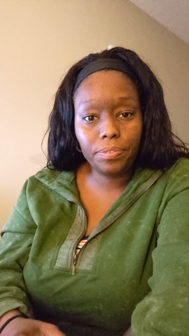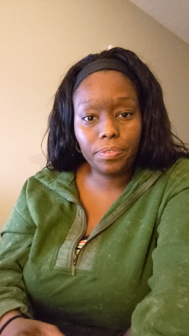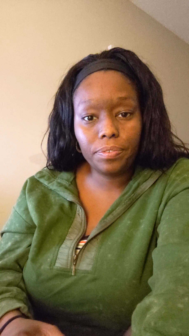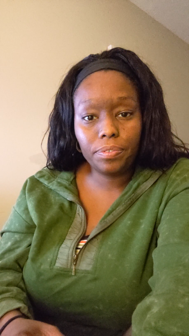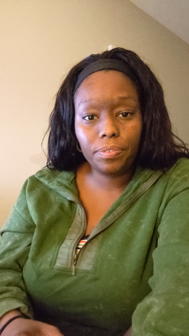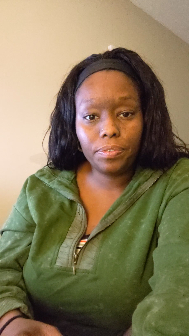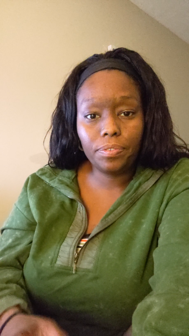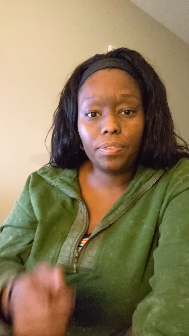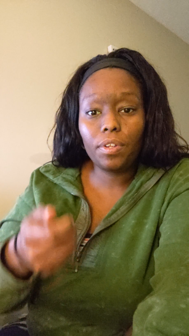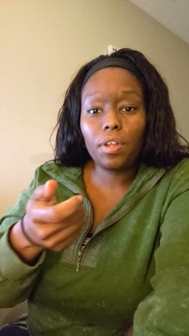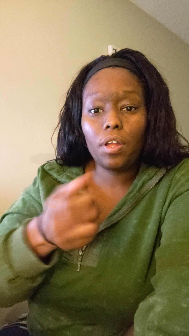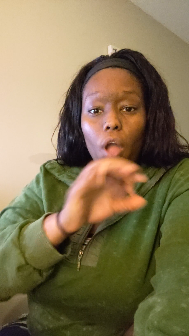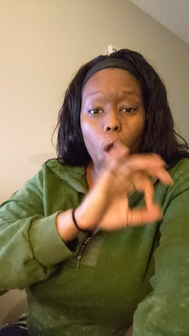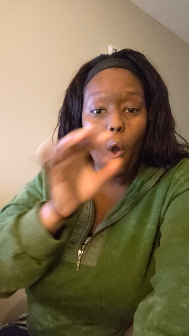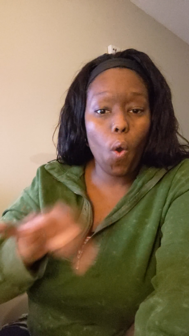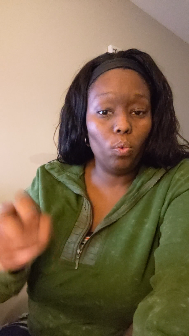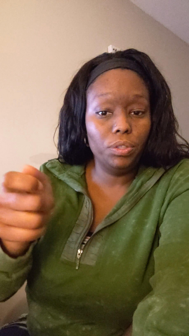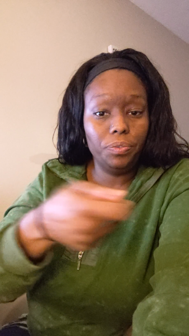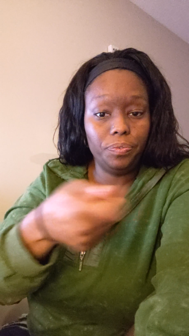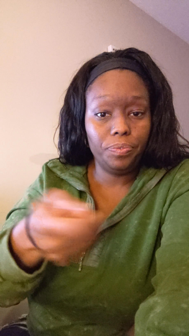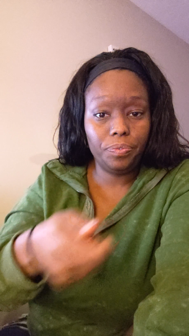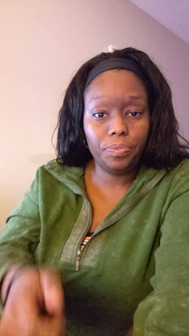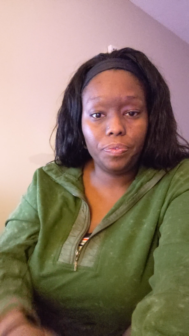hose